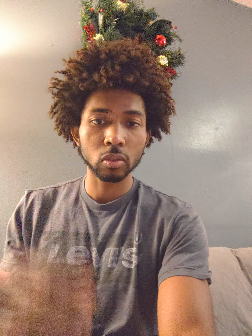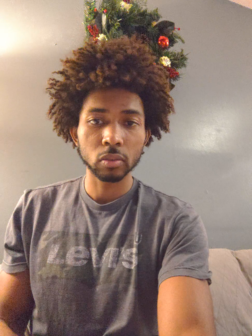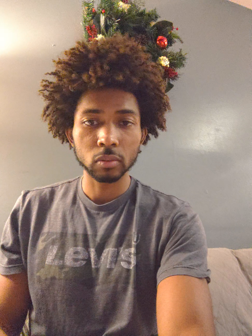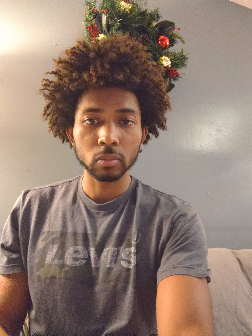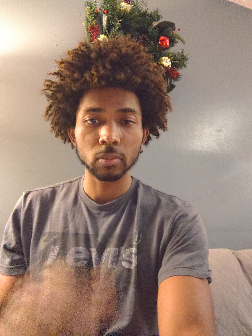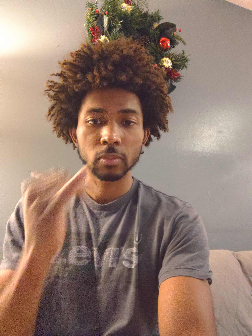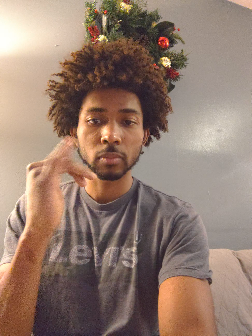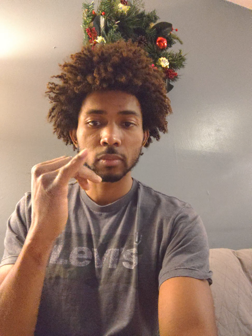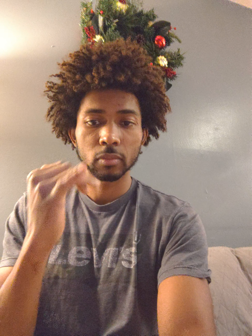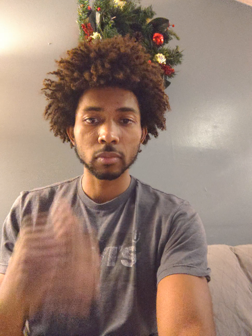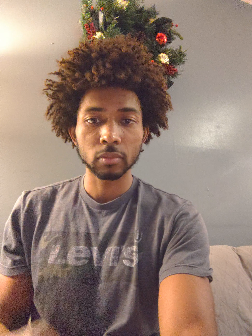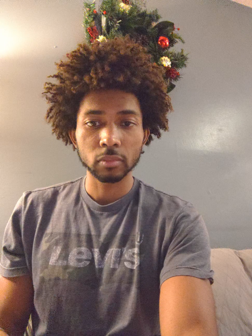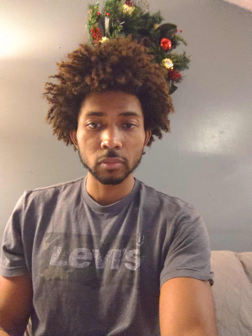yellow